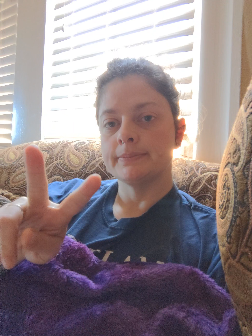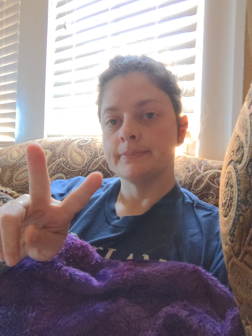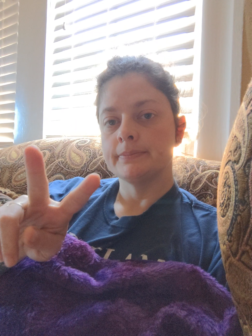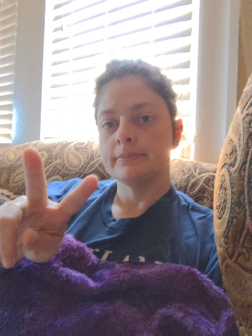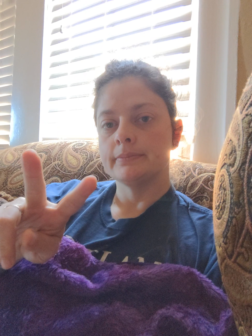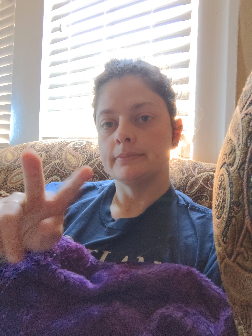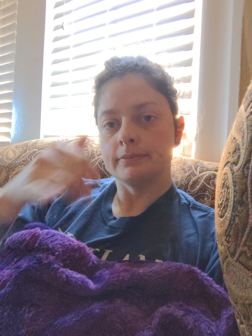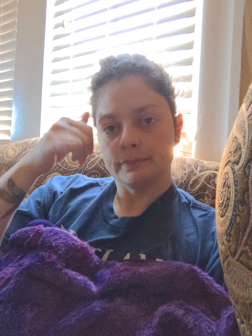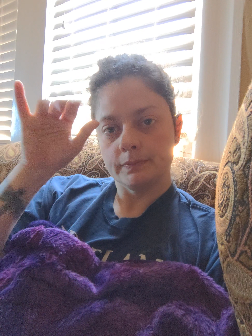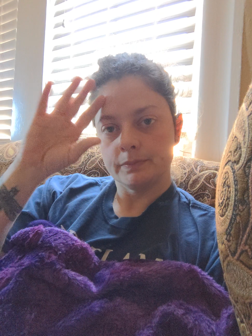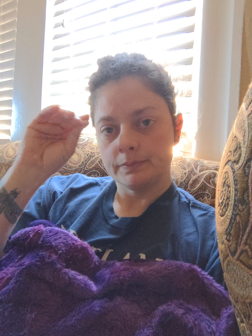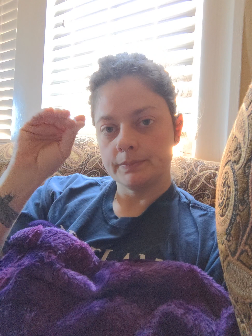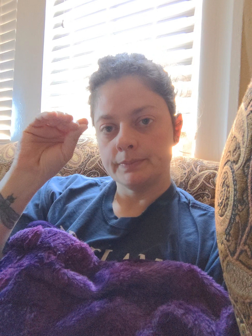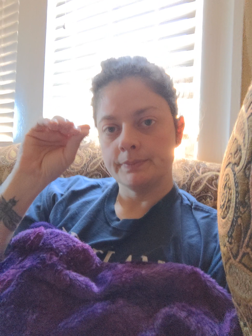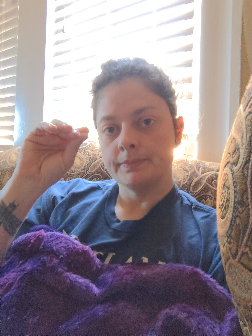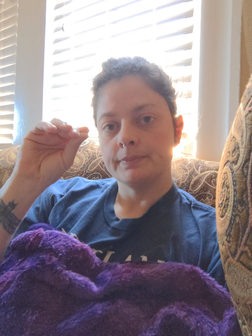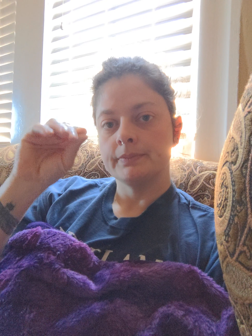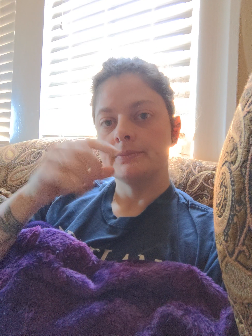cowboy